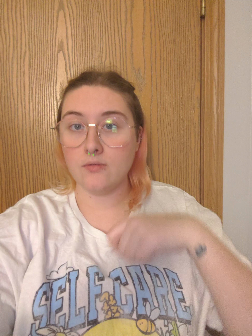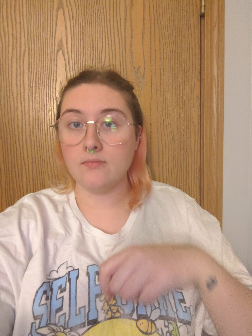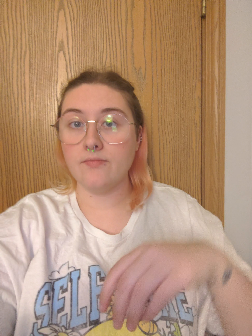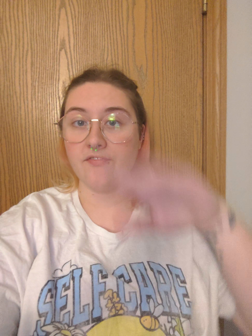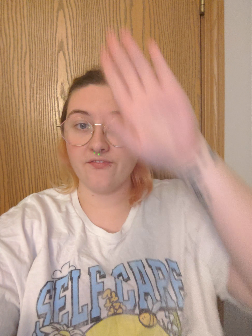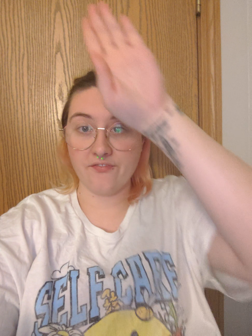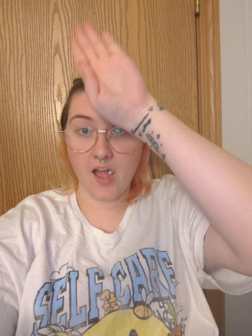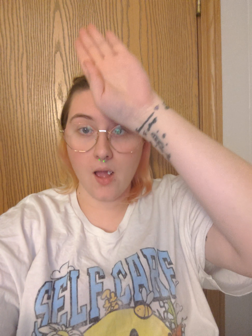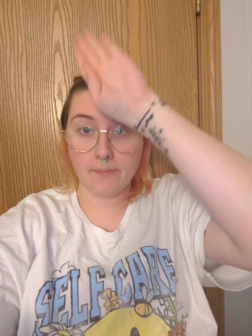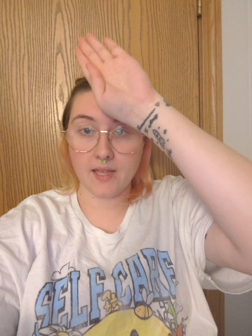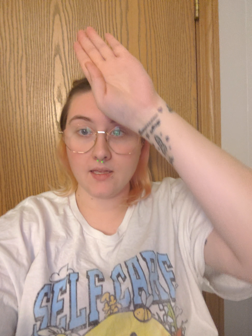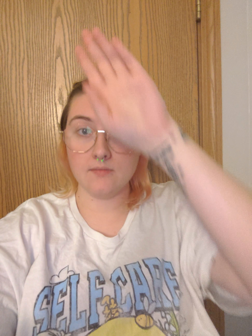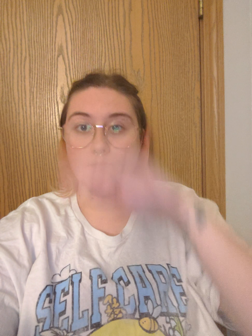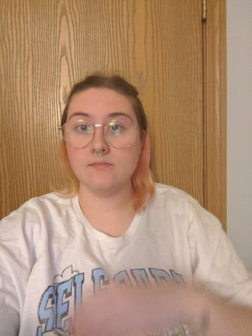fireman